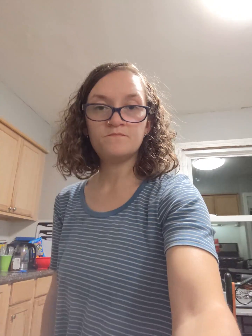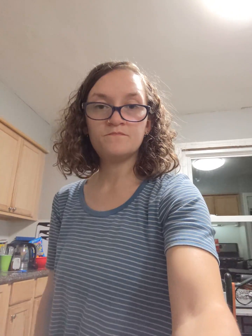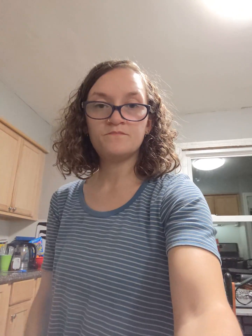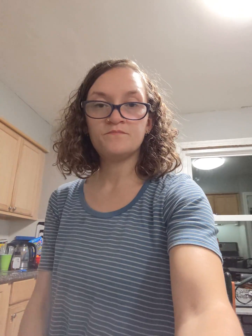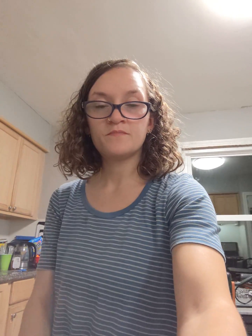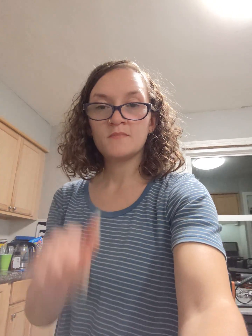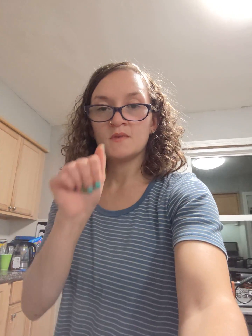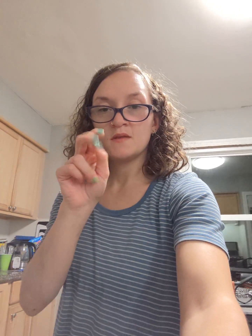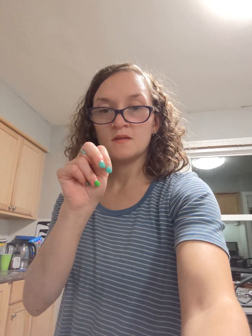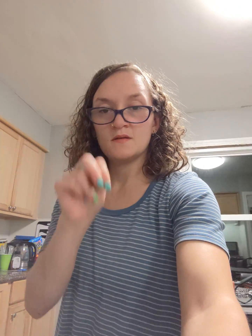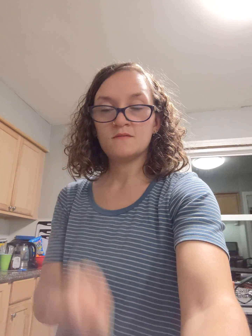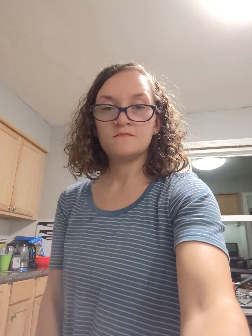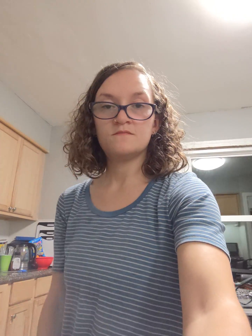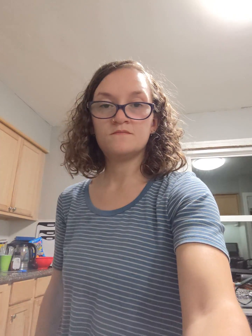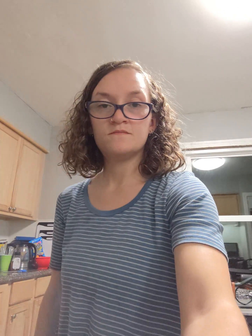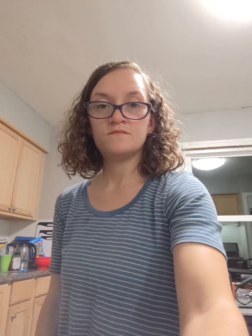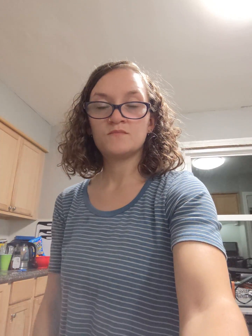an